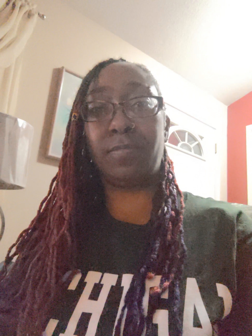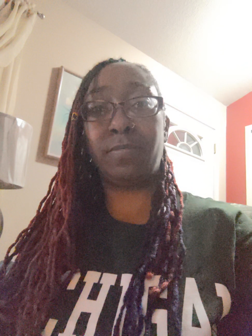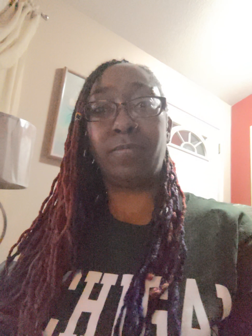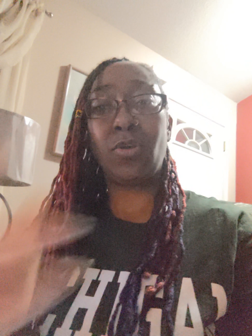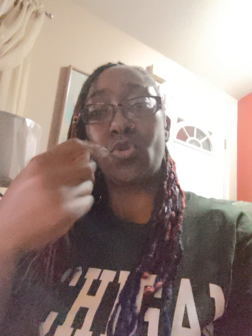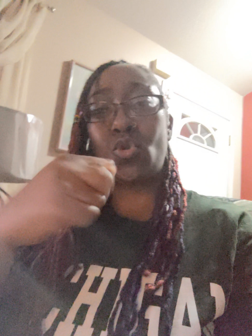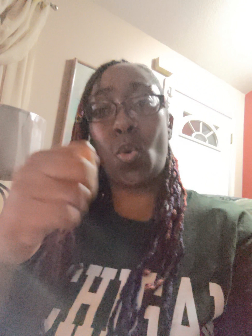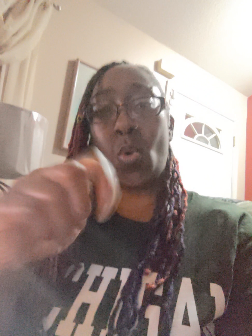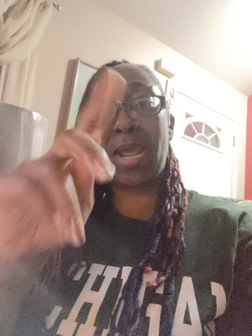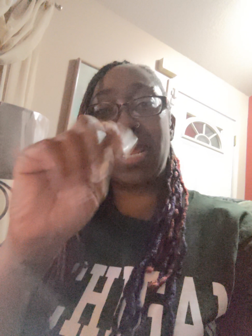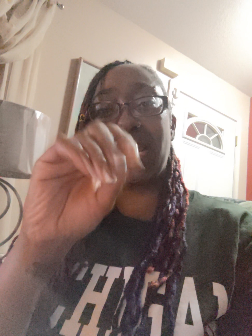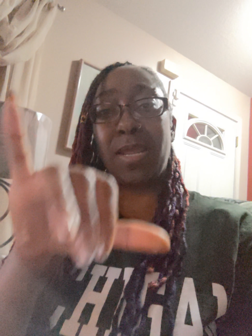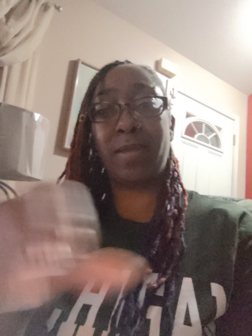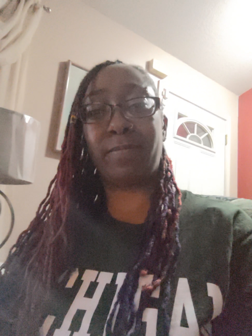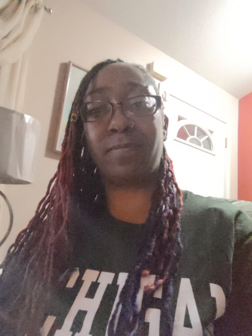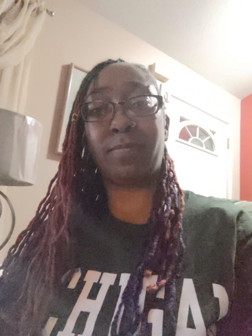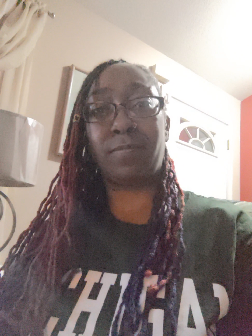toy